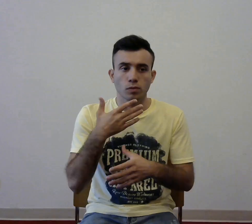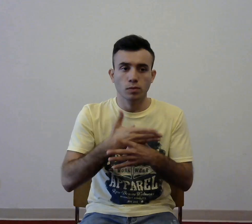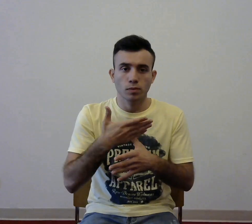kömək